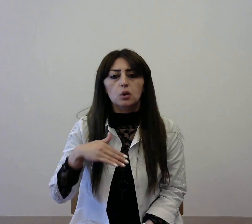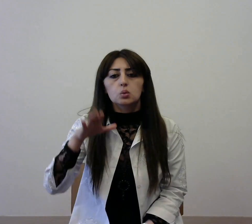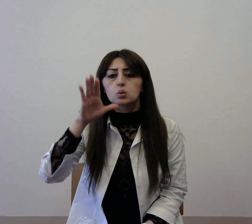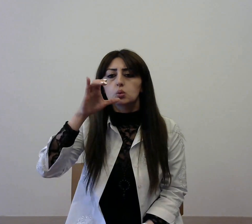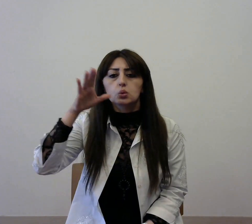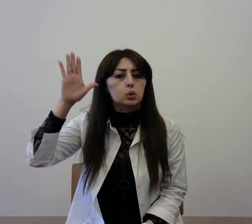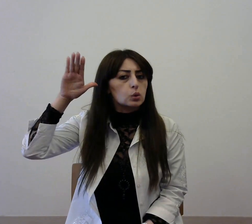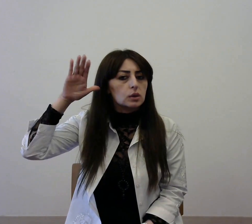su